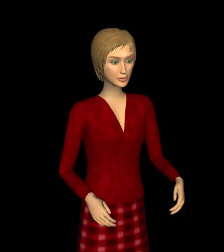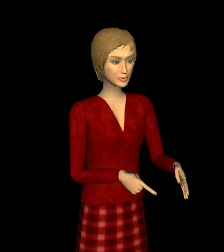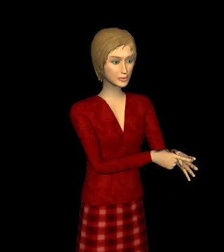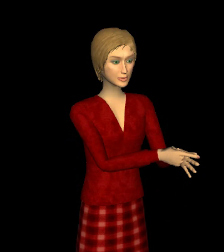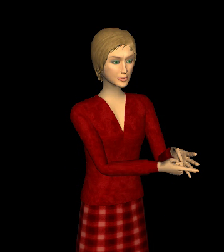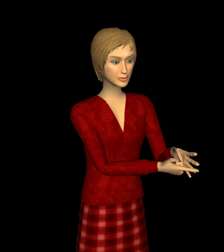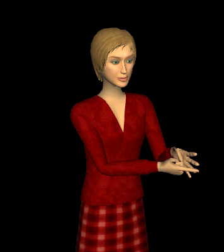موسم